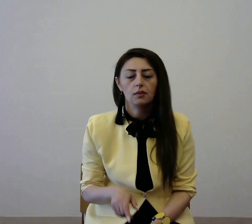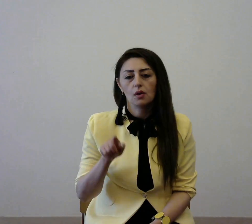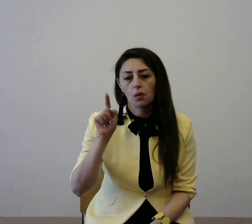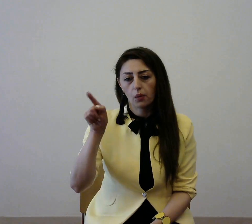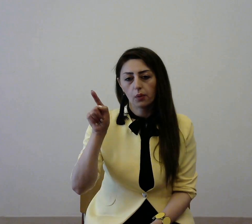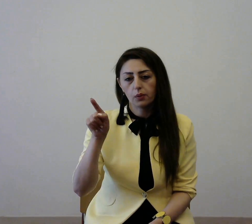O